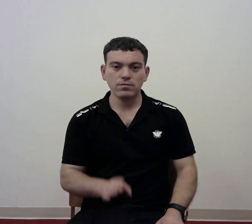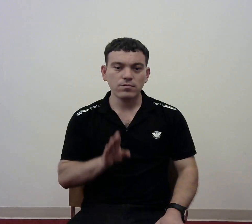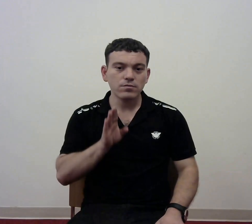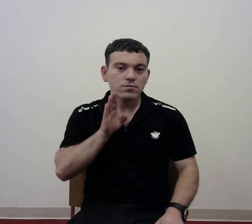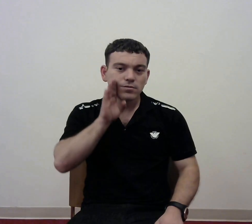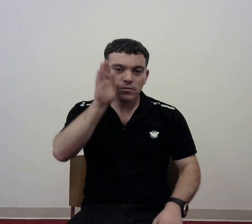sabah